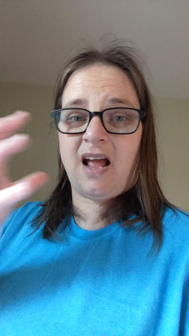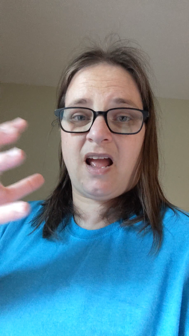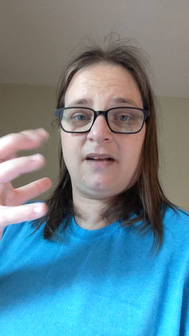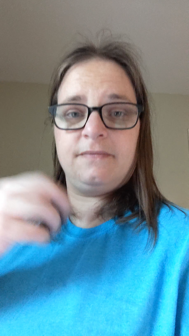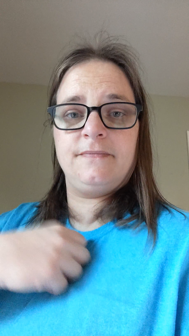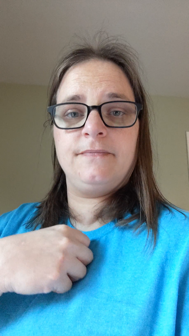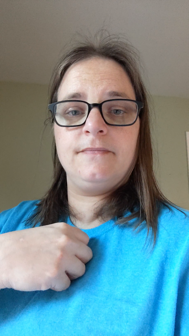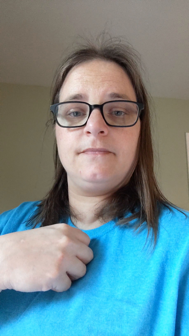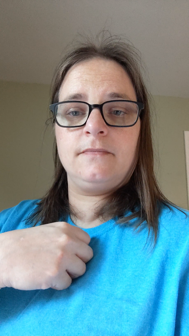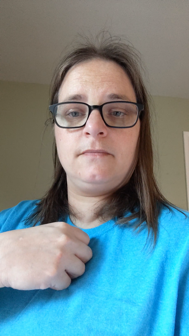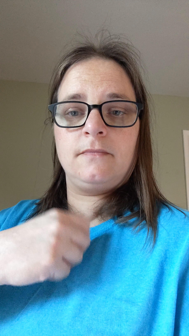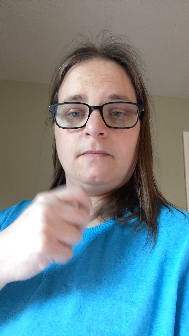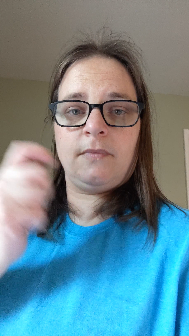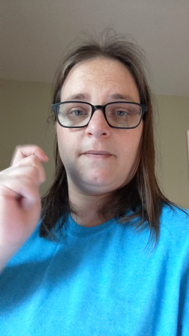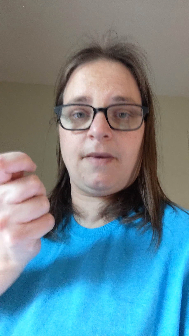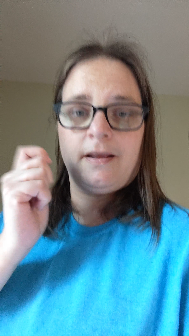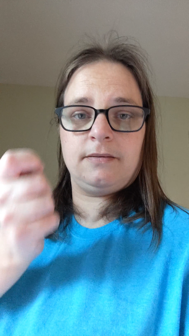bat